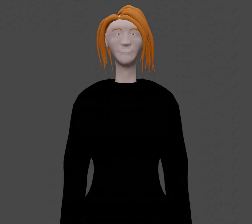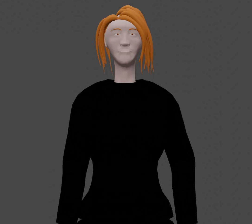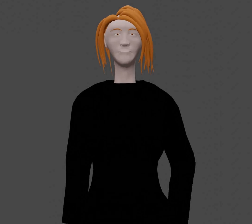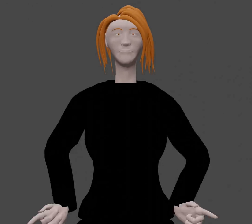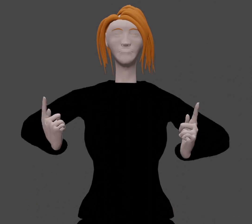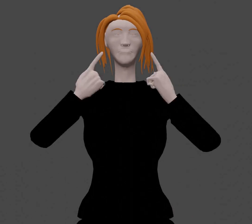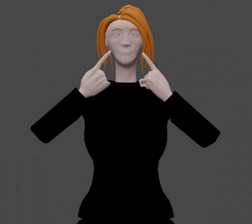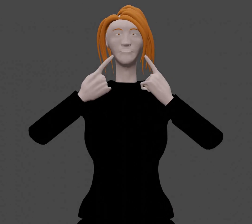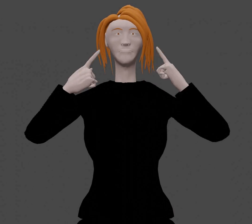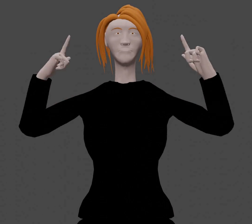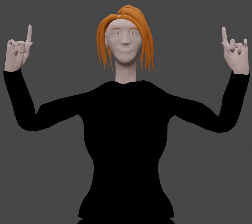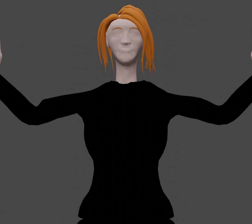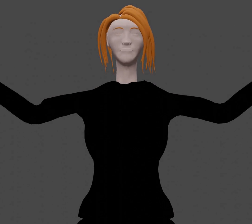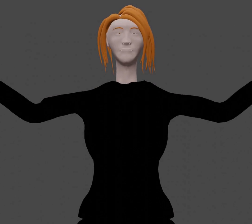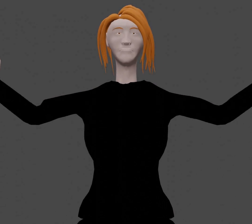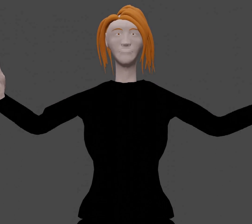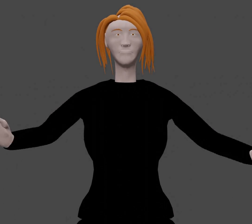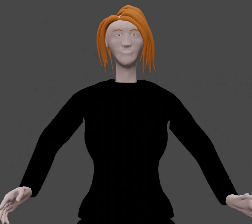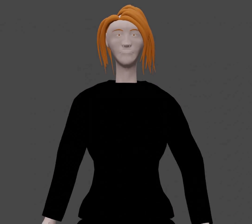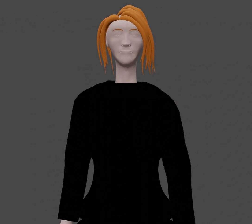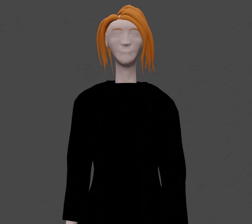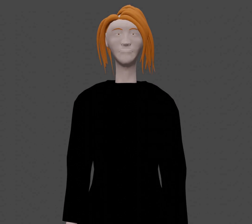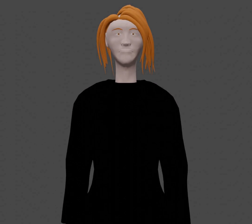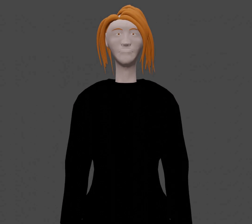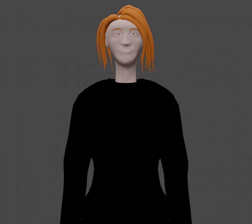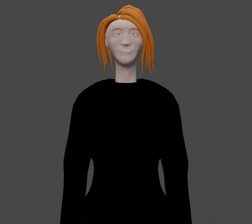At Last